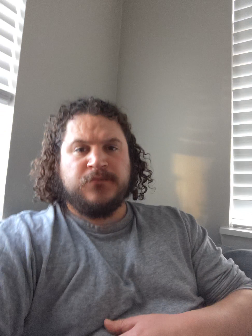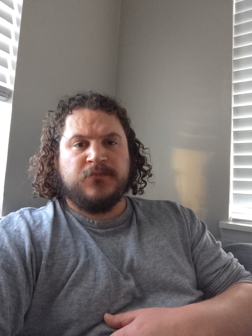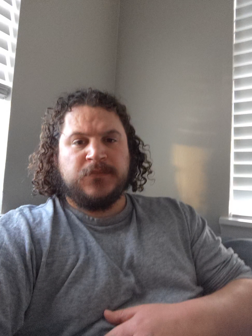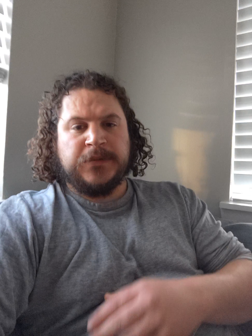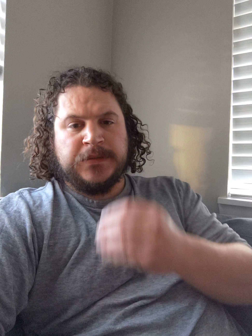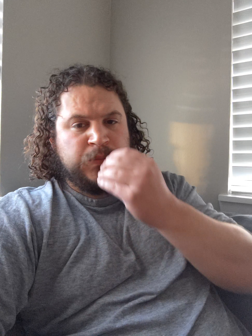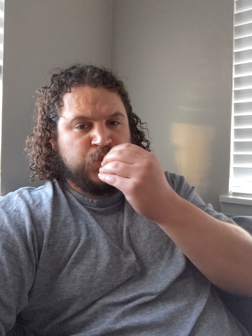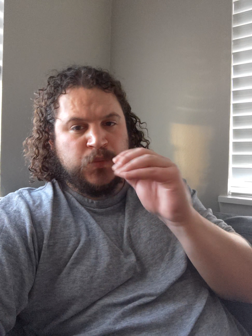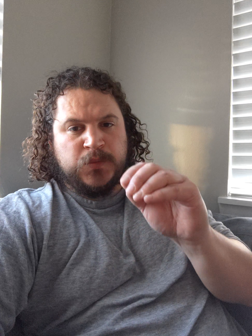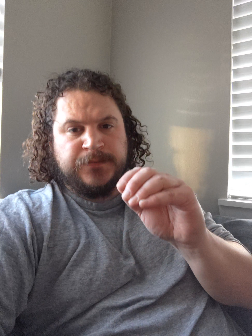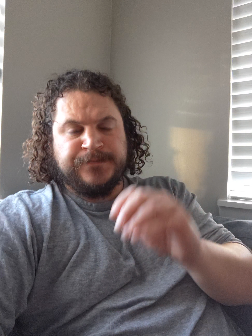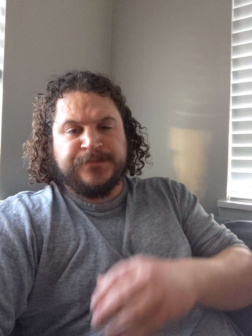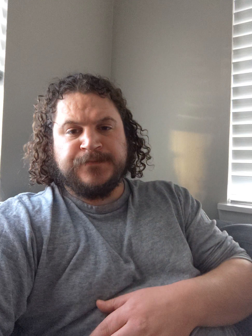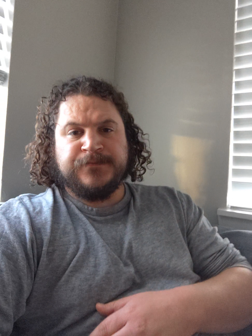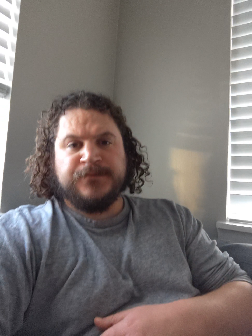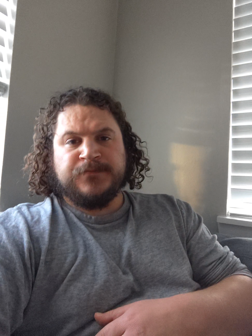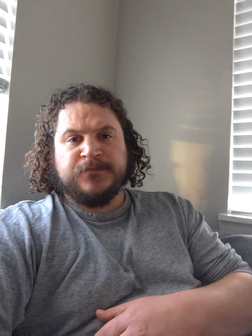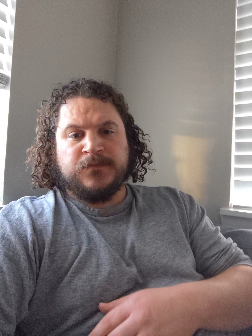kiss